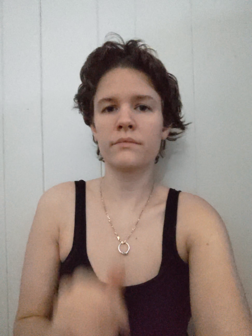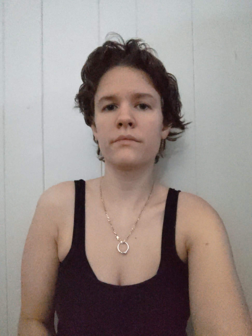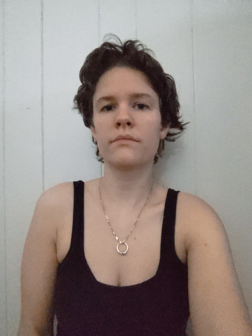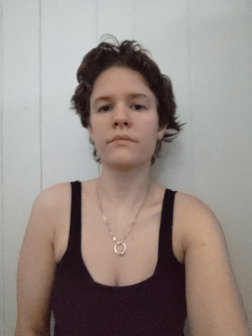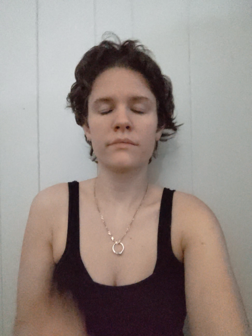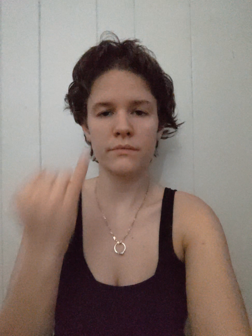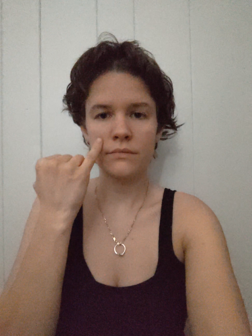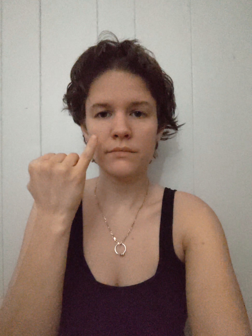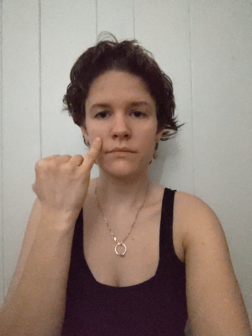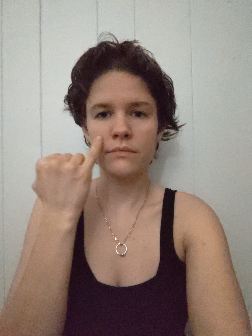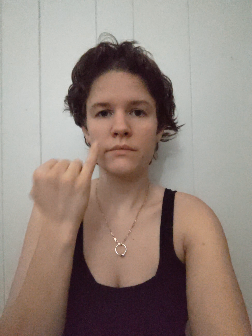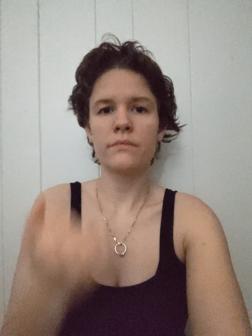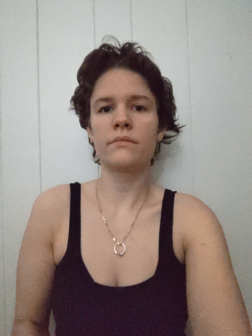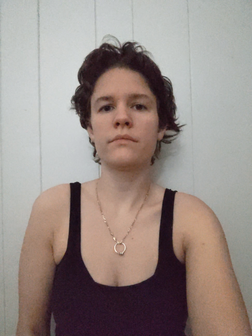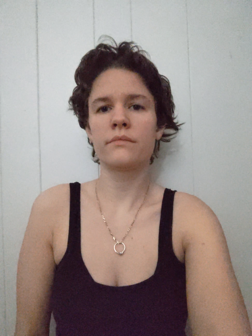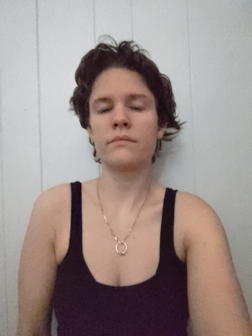if